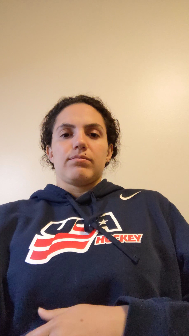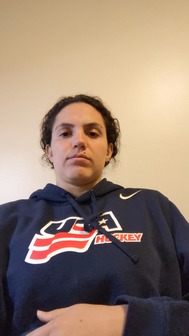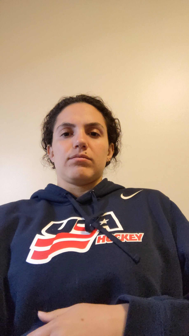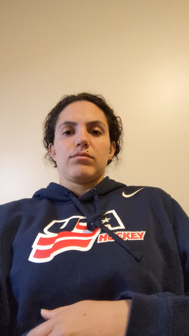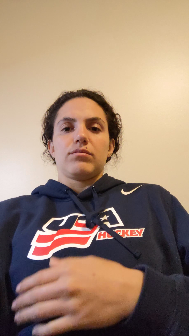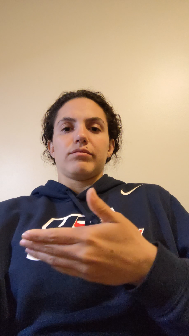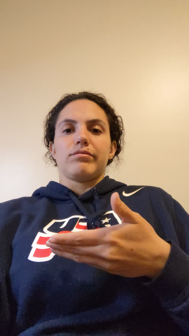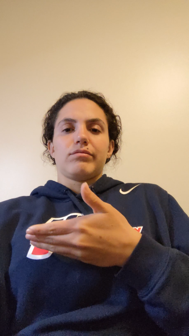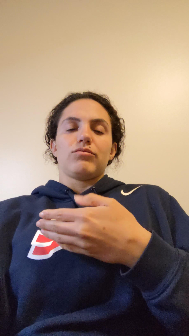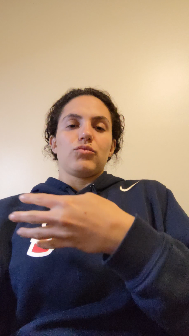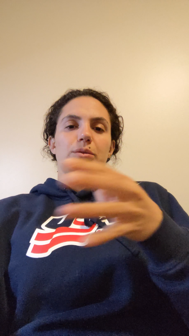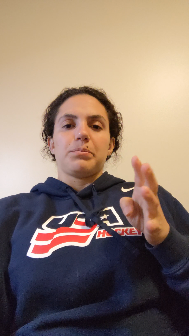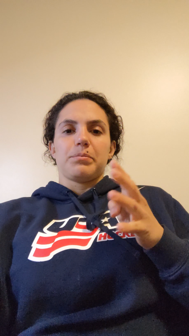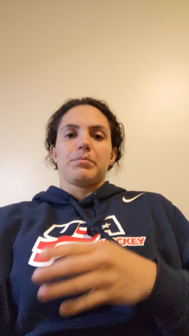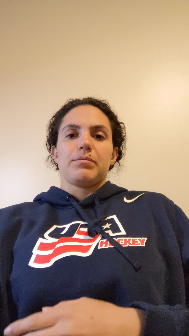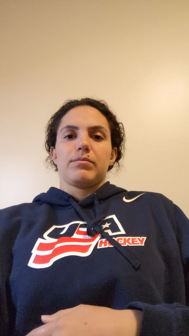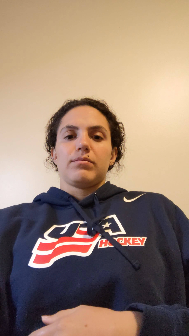crib